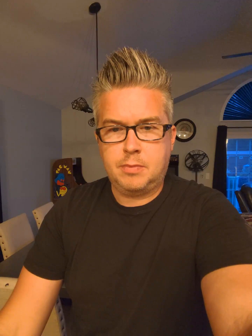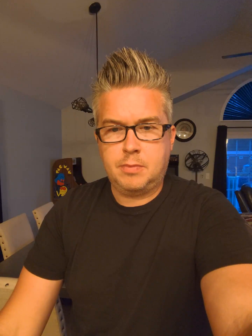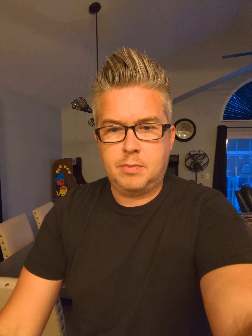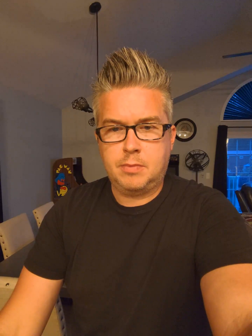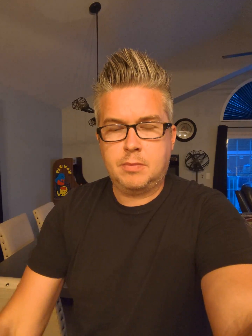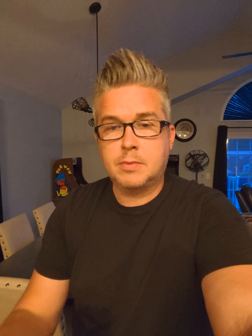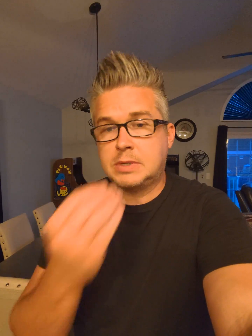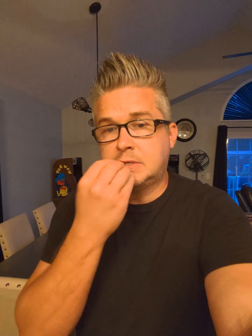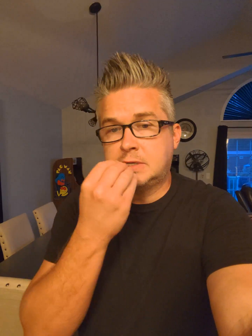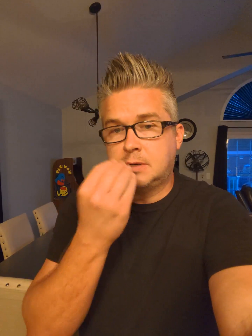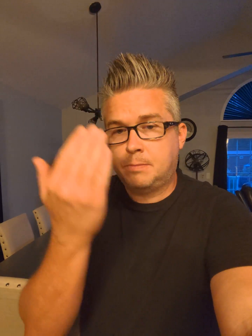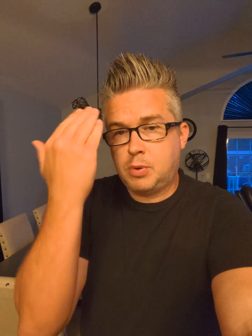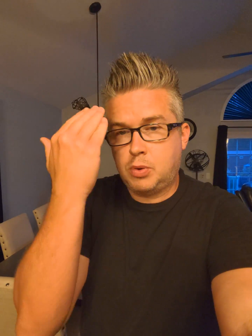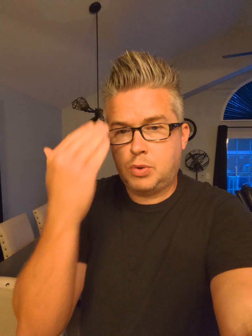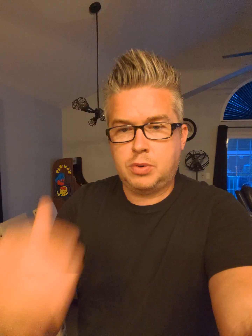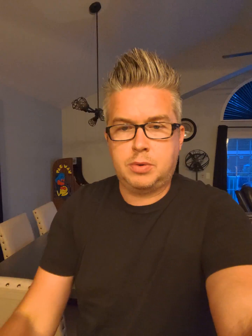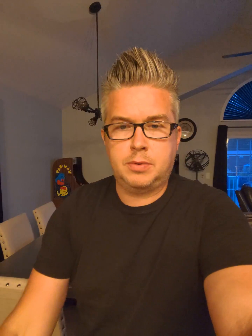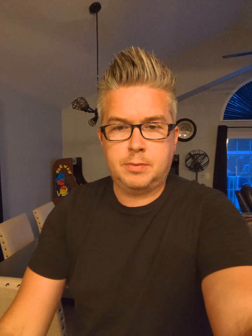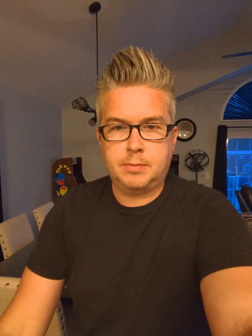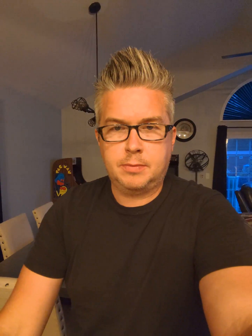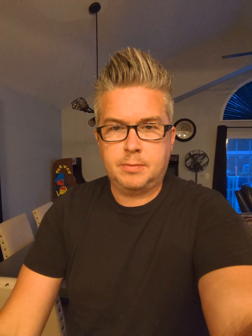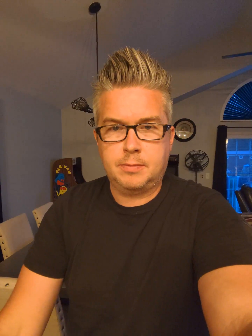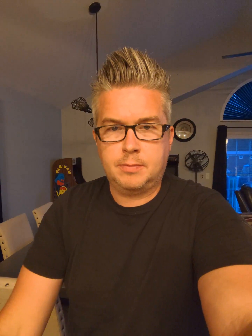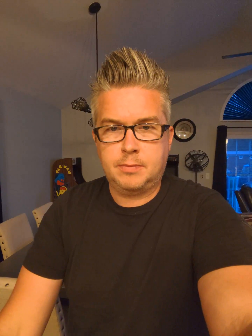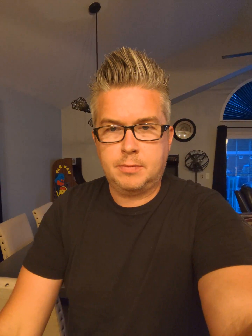breakfast